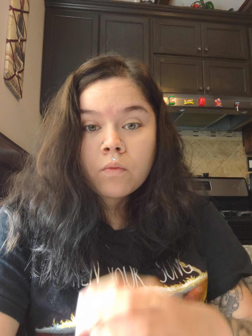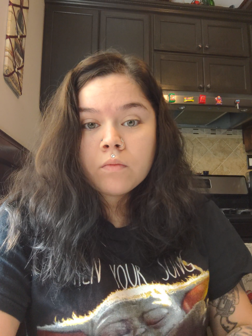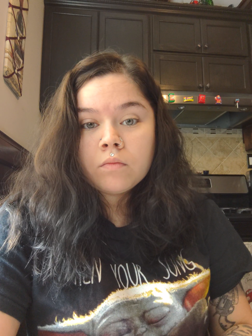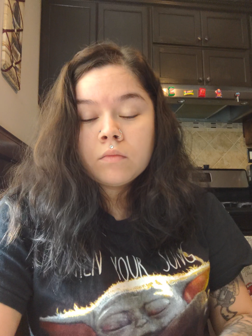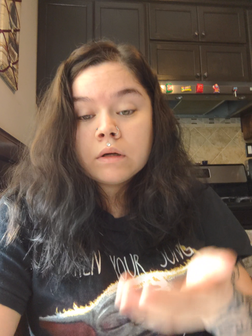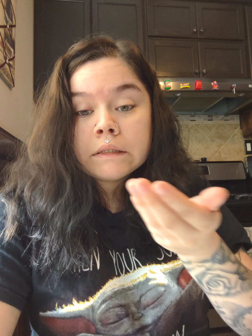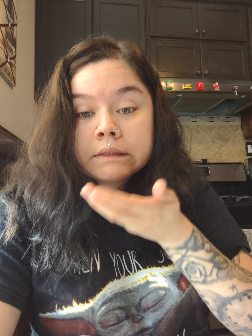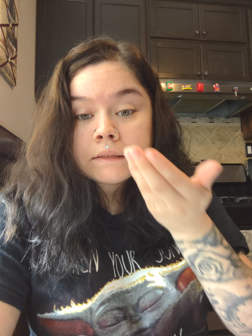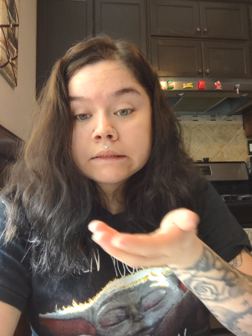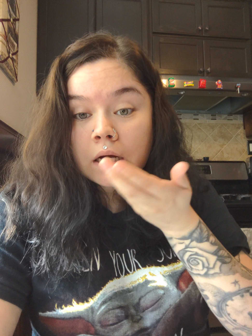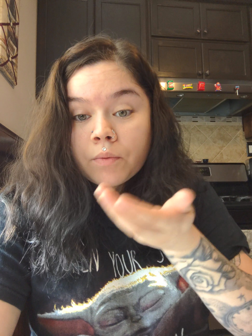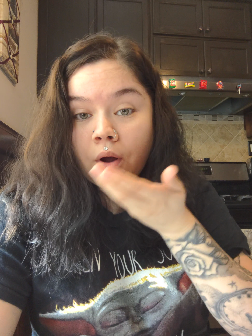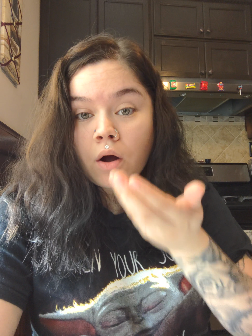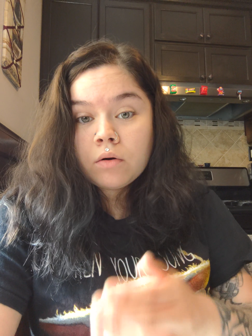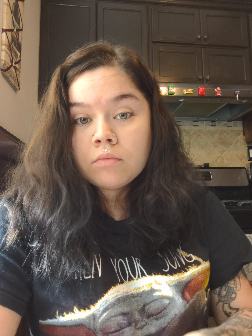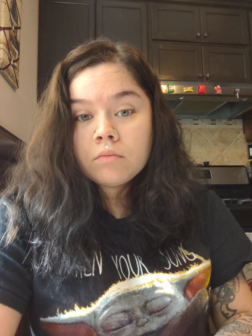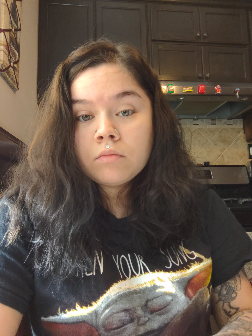cereal